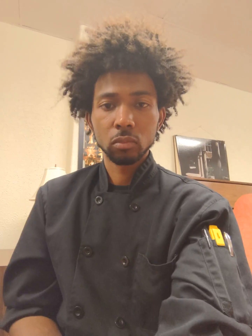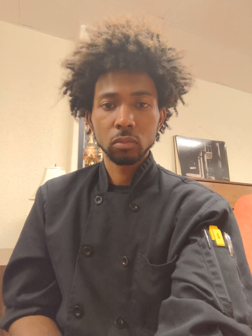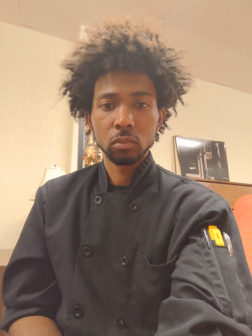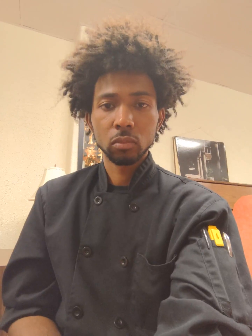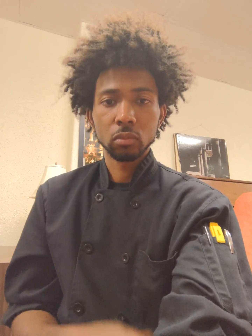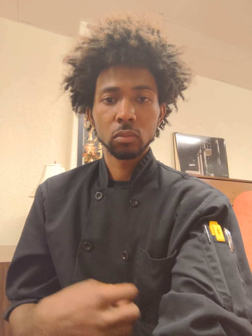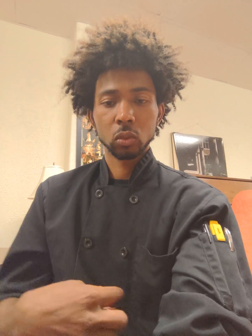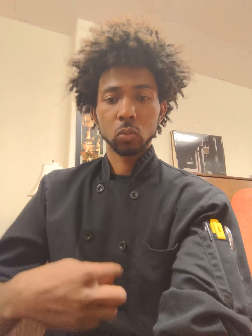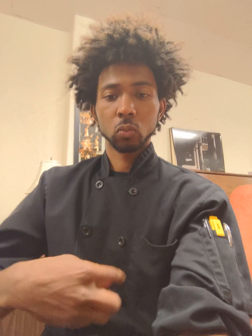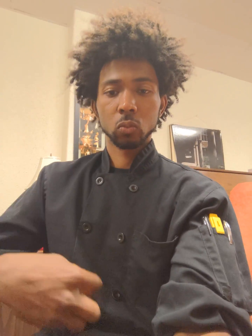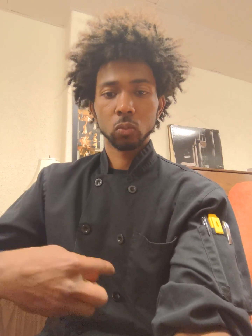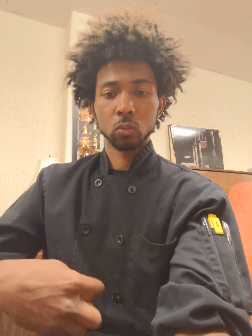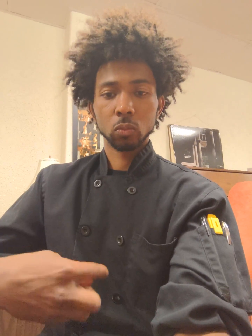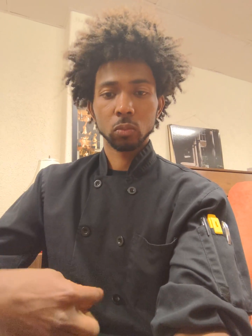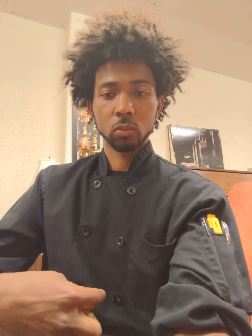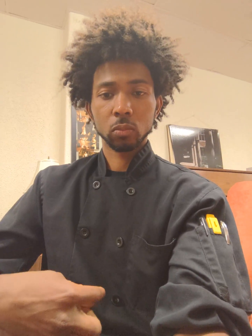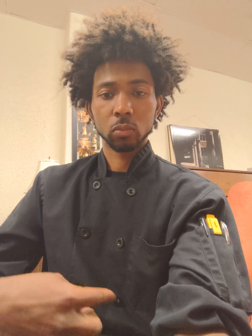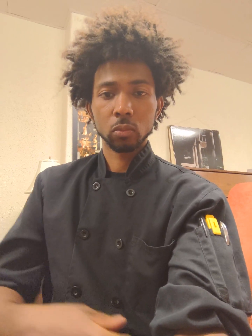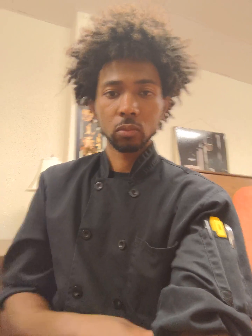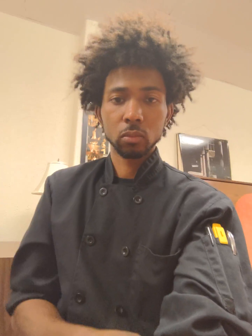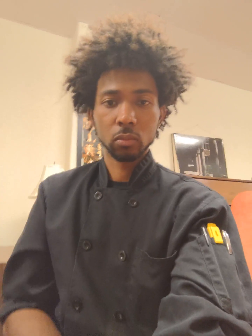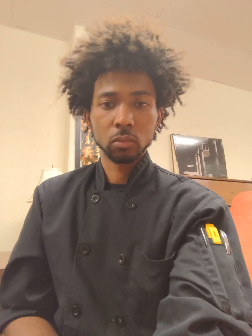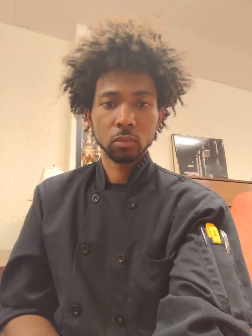belly button